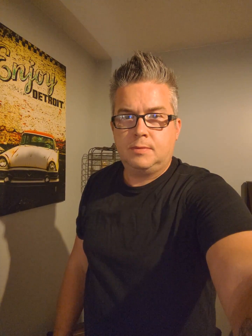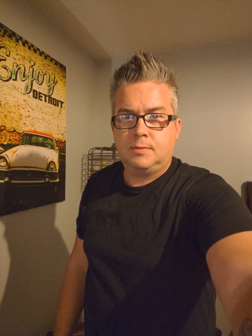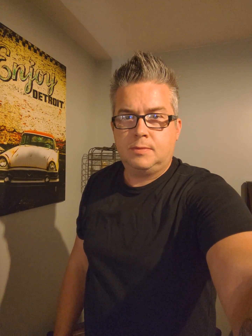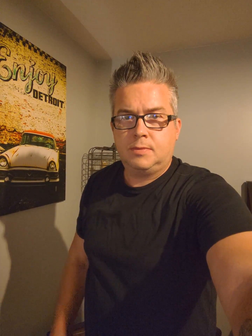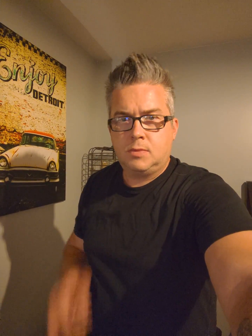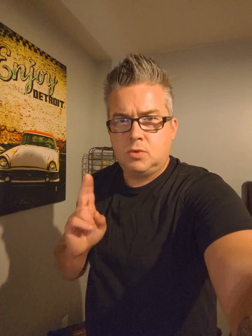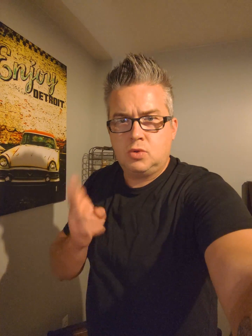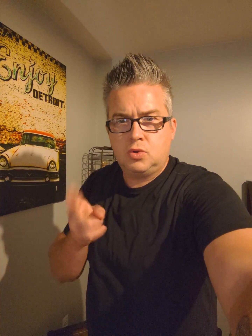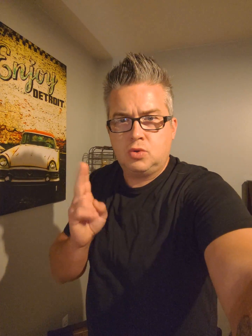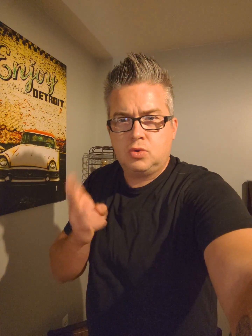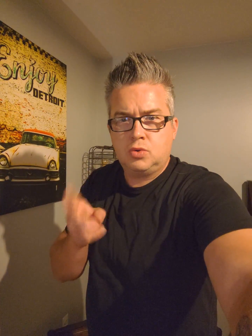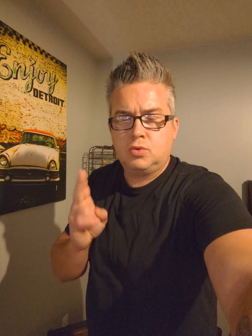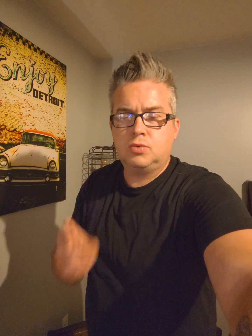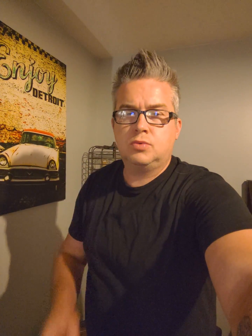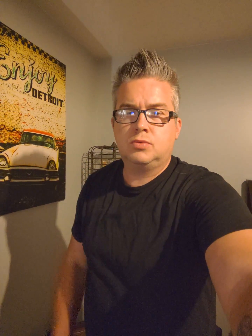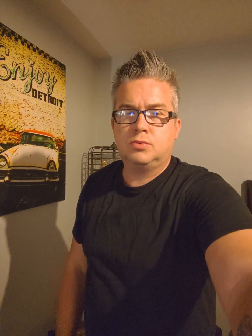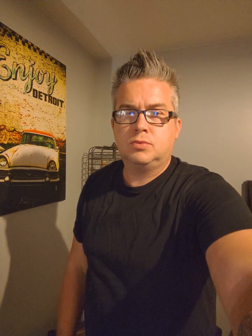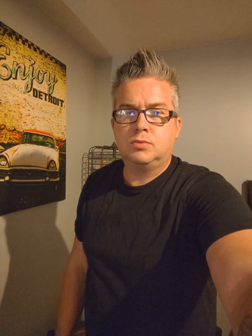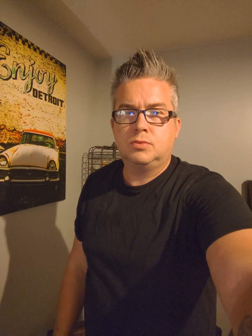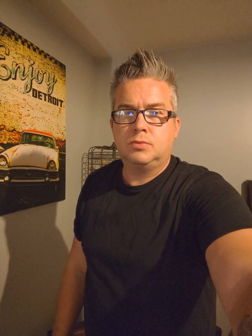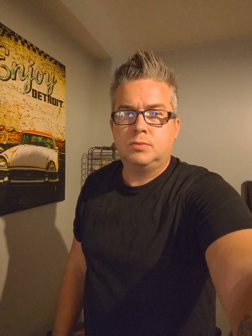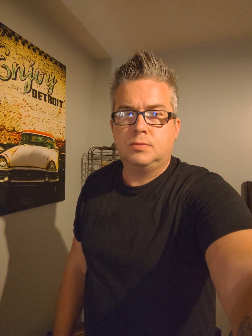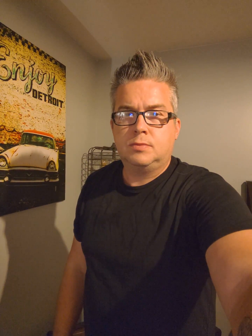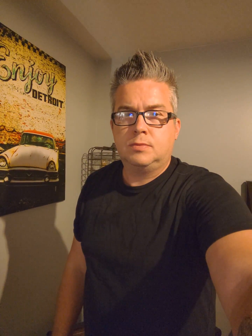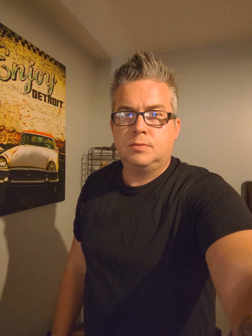hurry